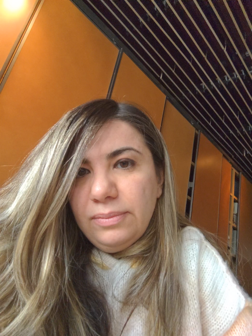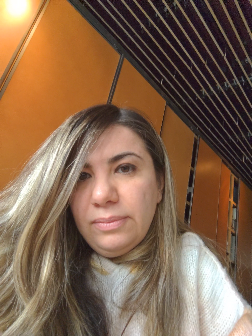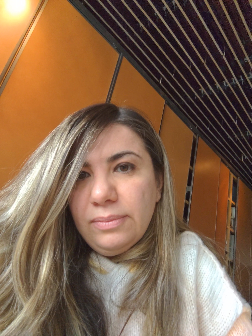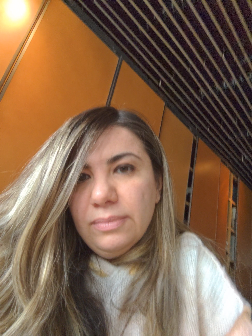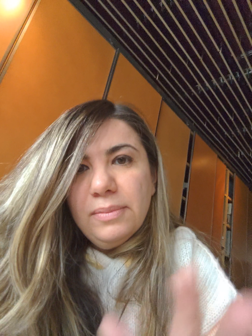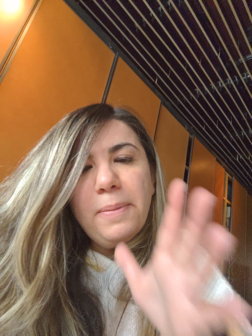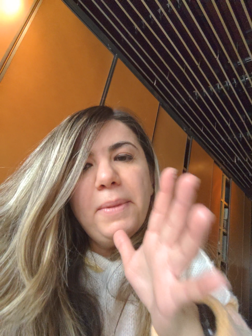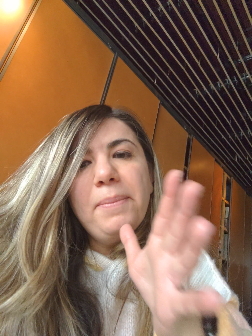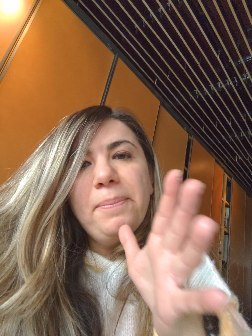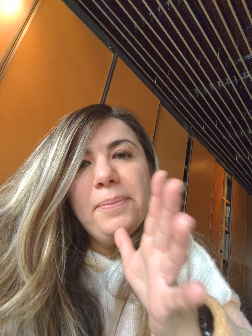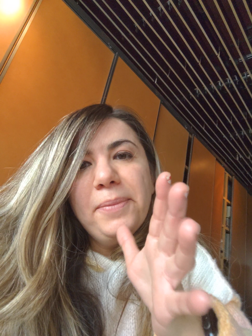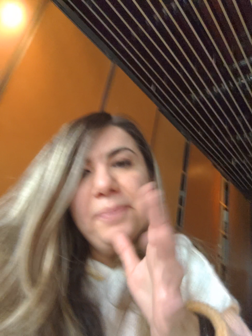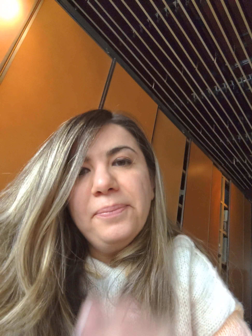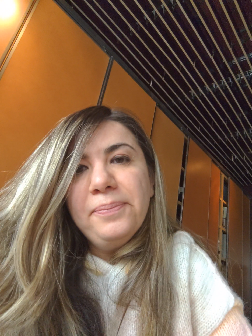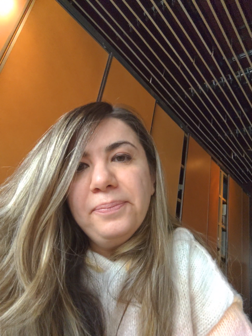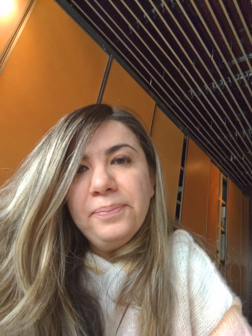mom